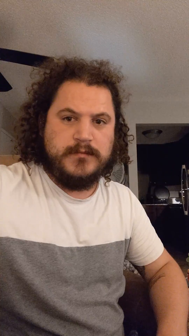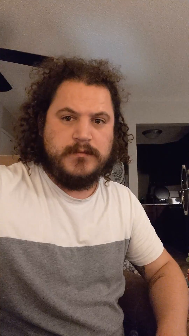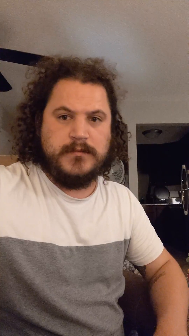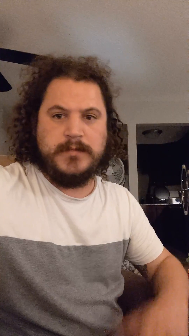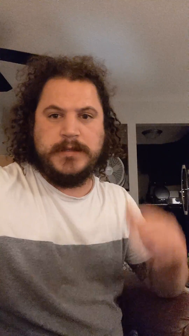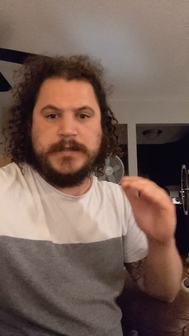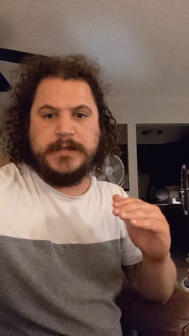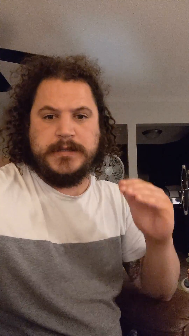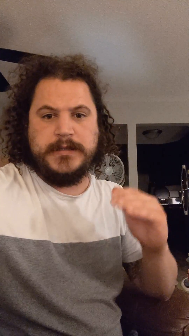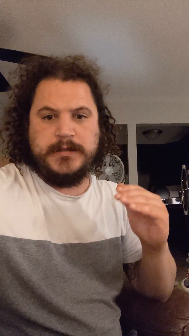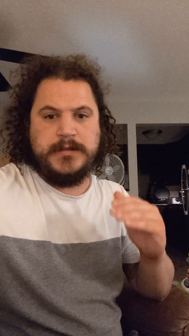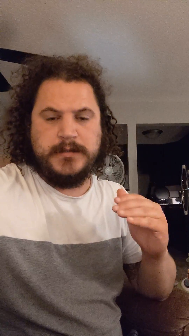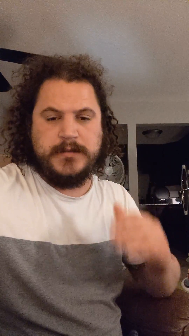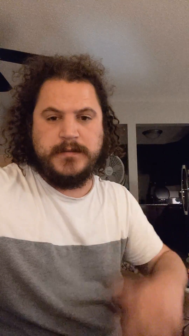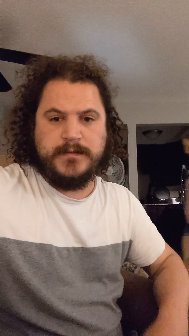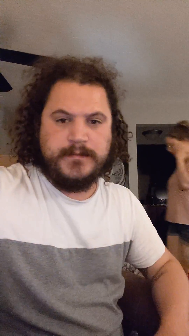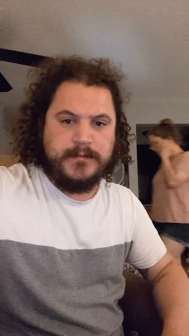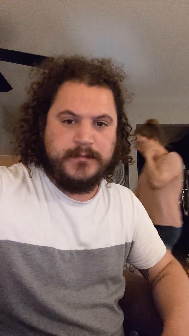little